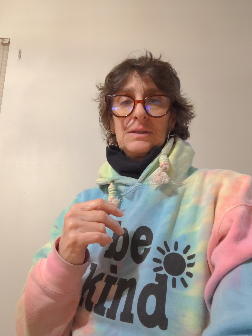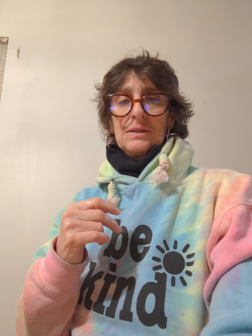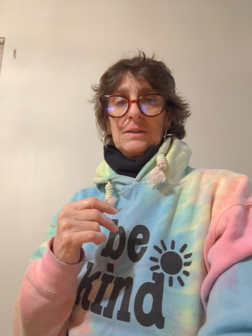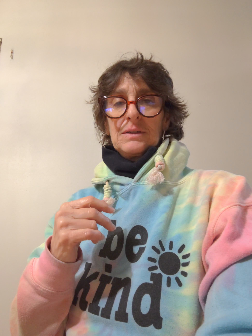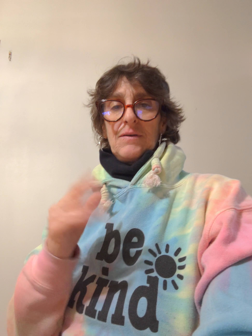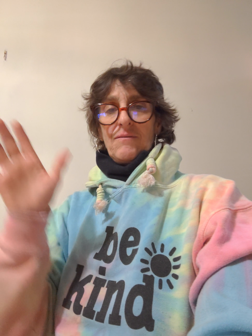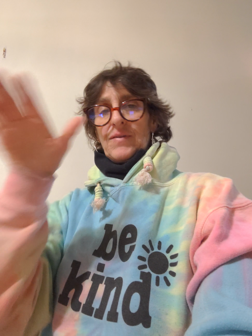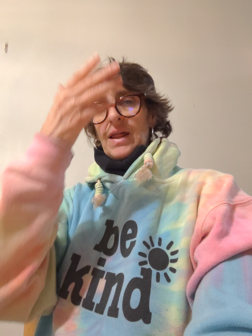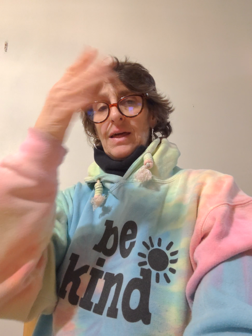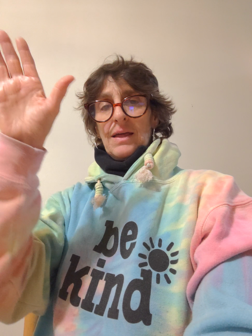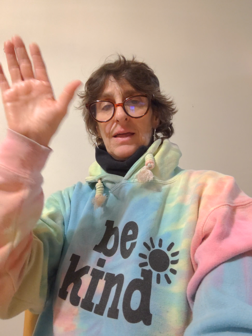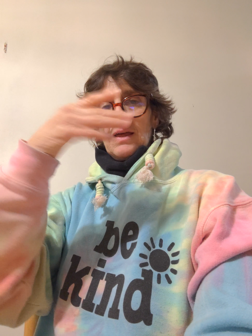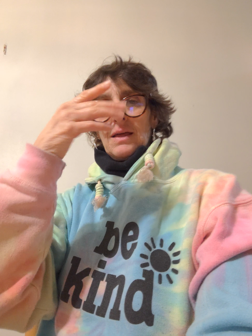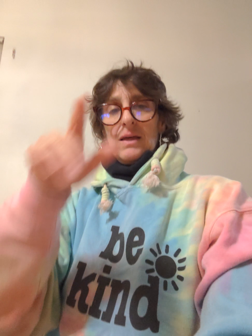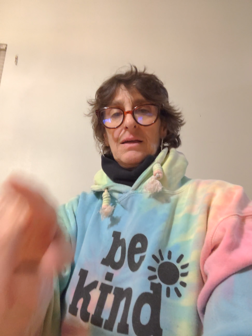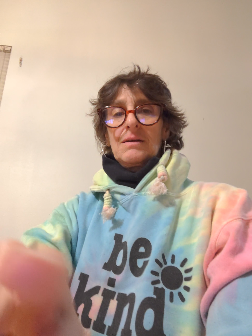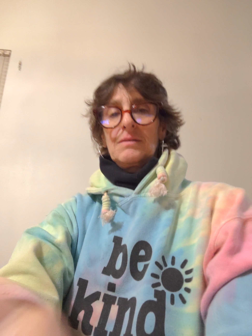flag